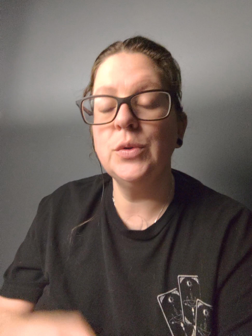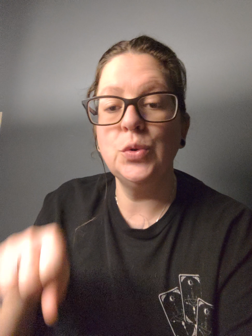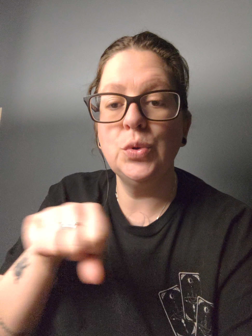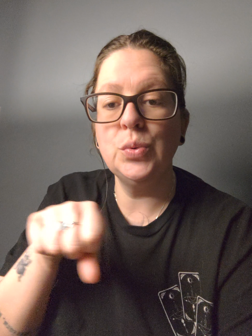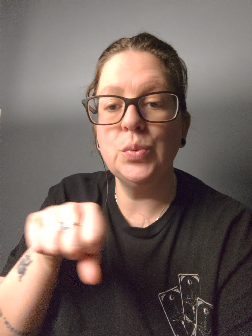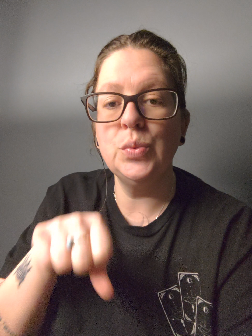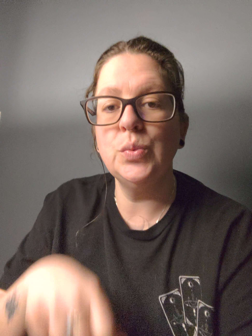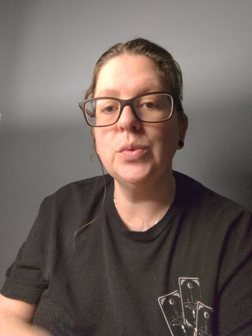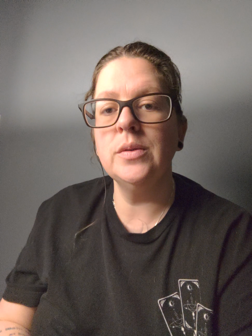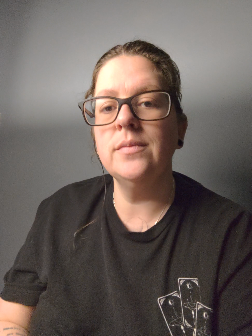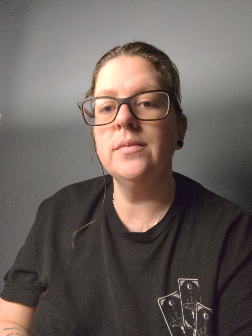shoe